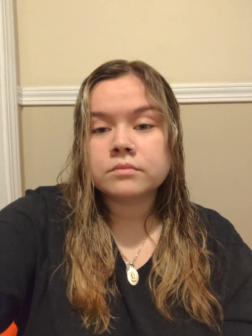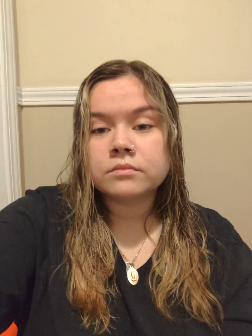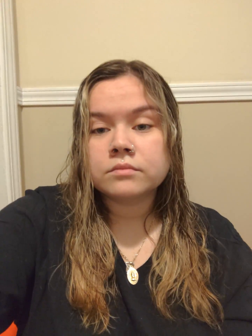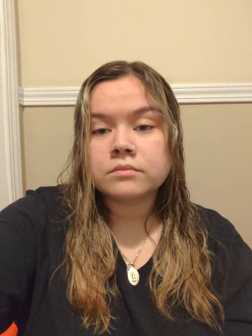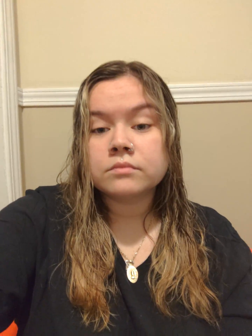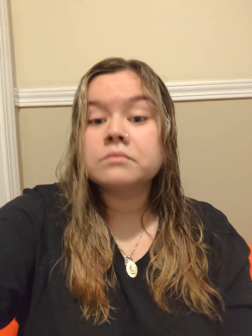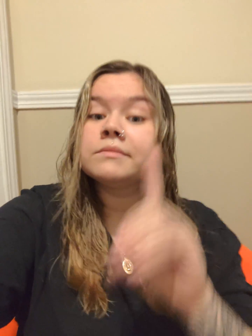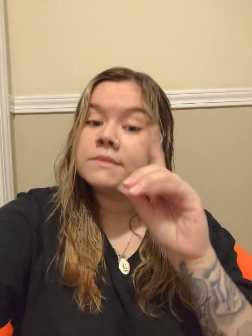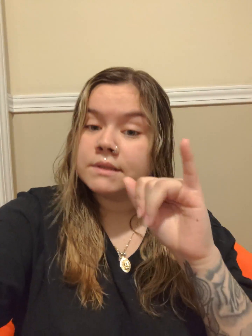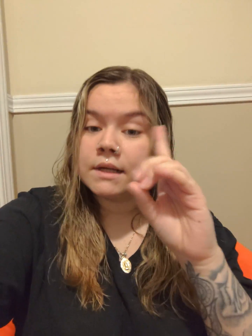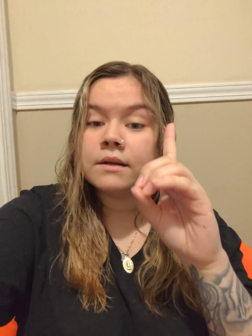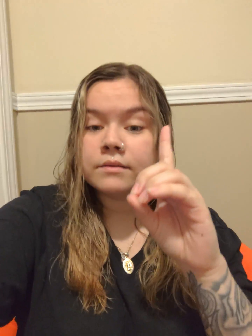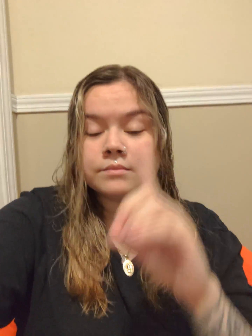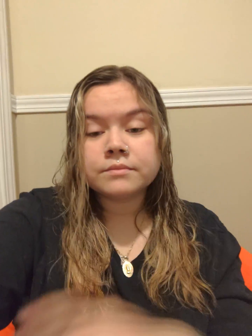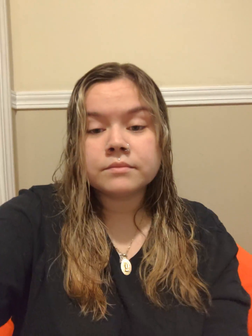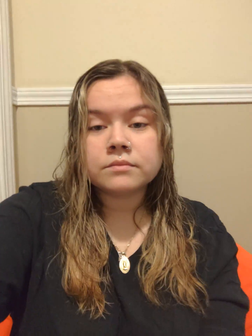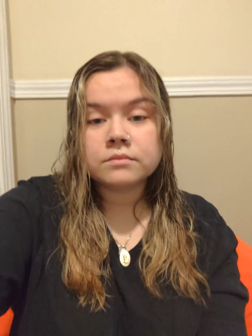did